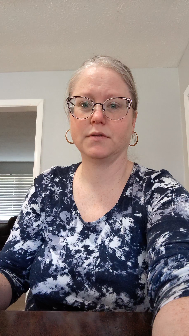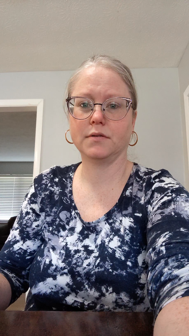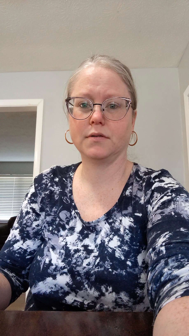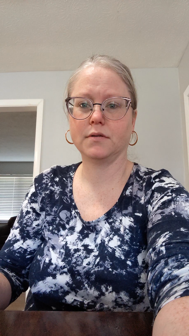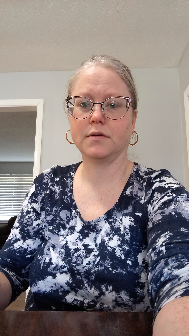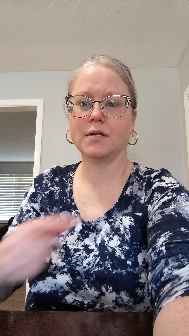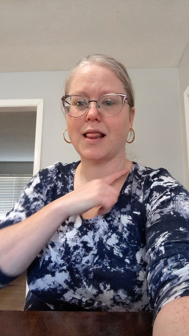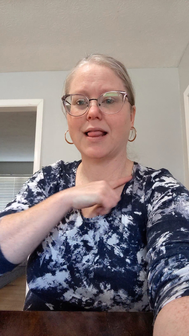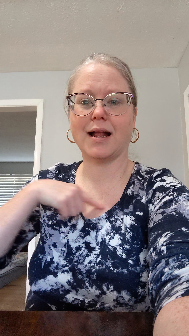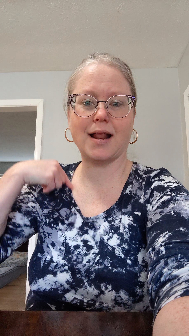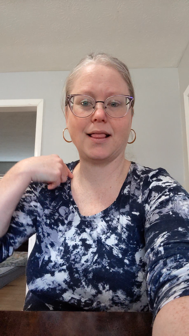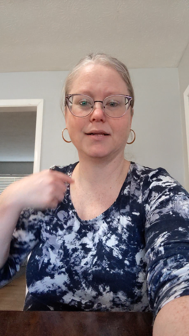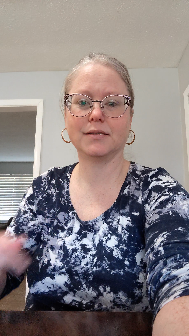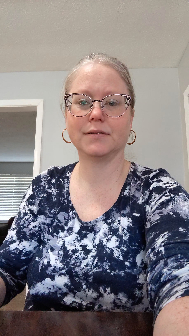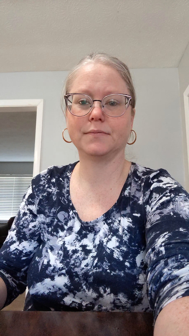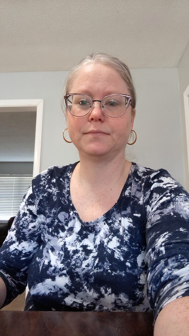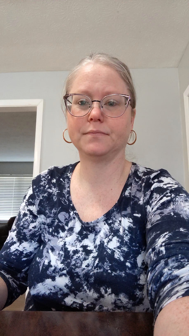necklace